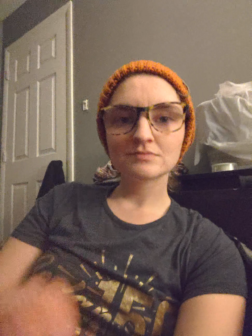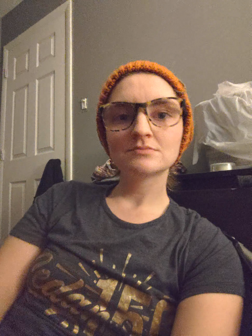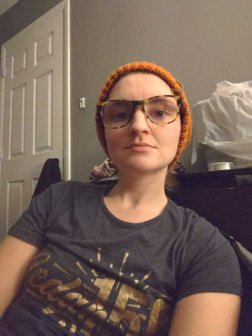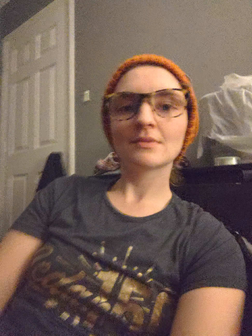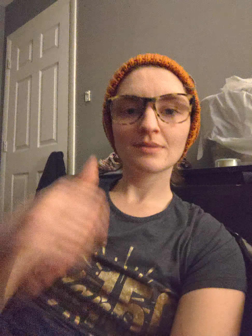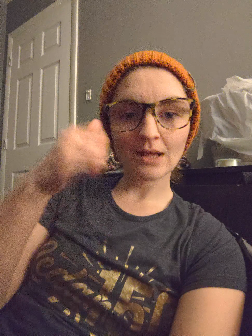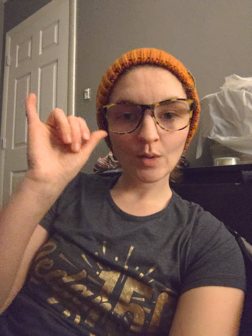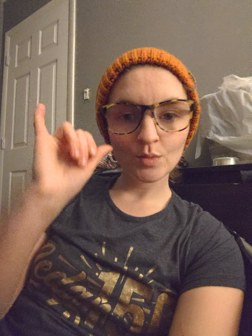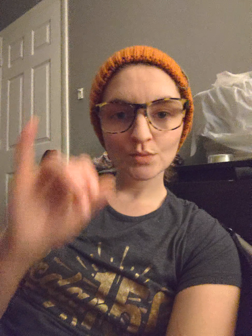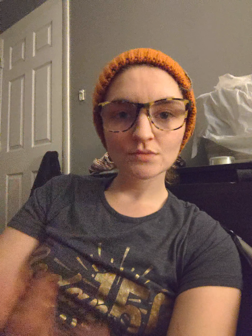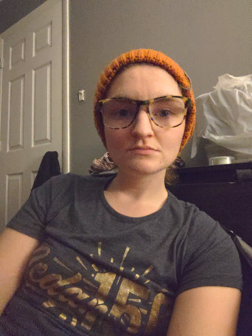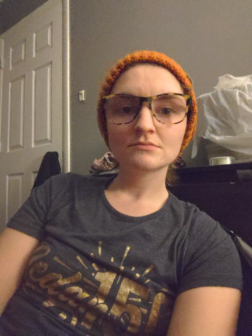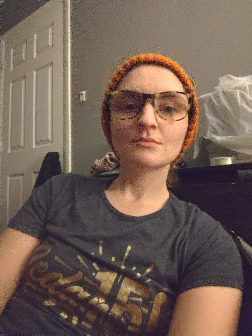cow